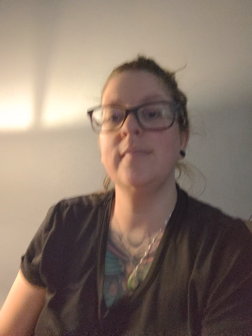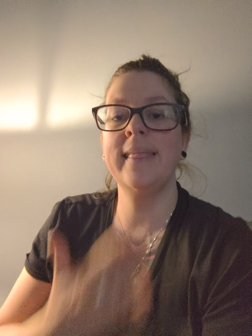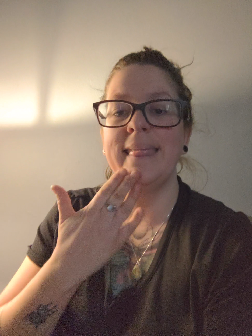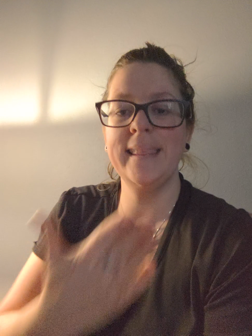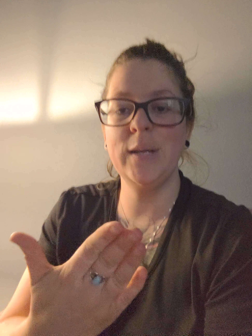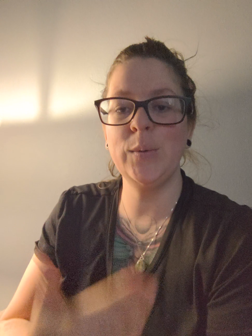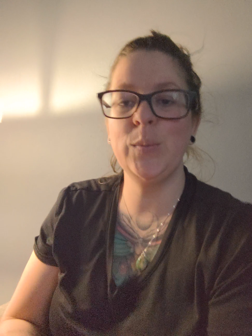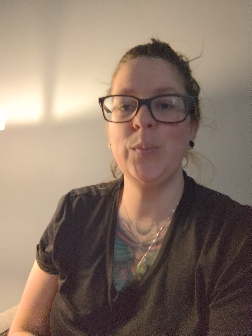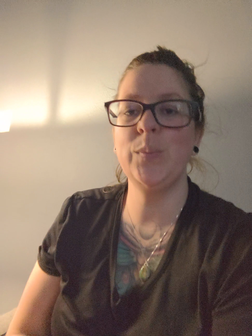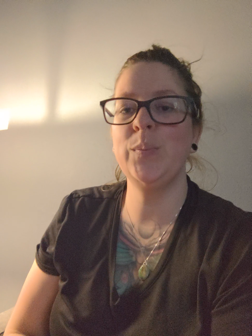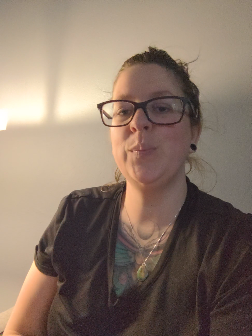thank you